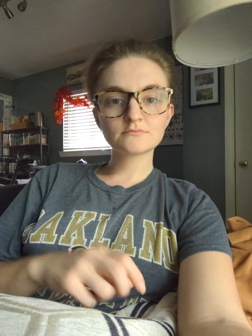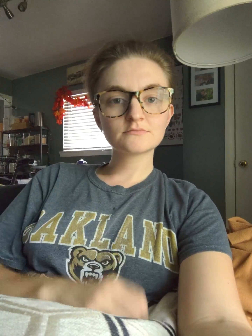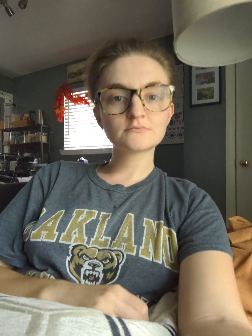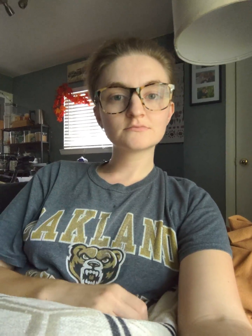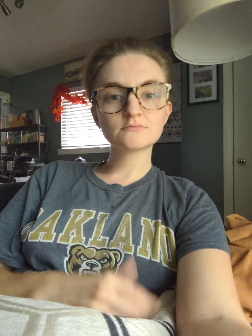good